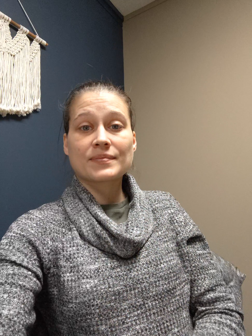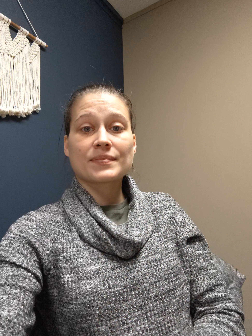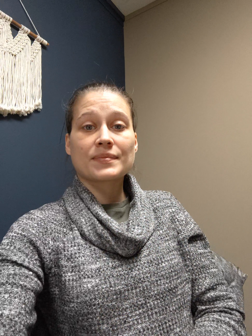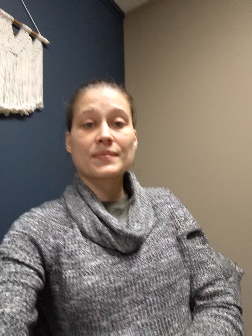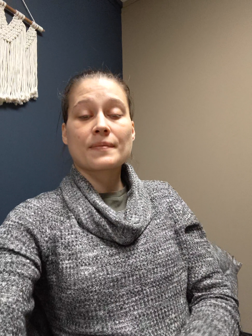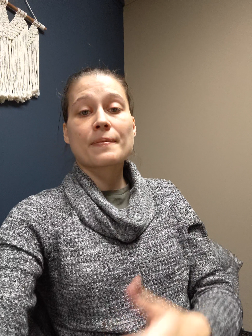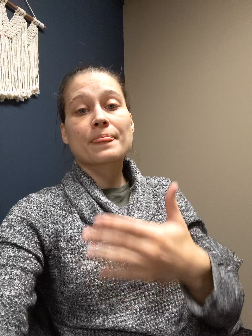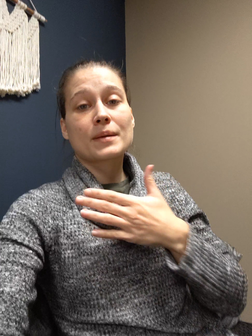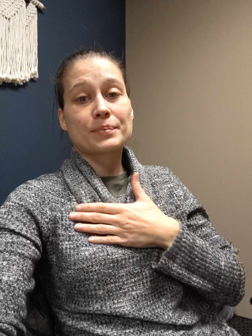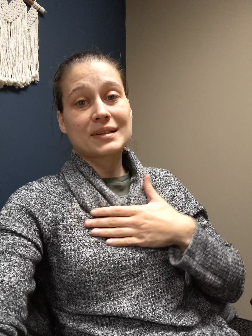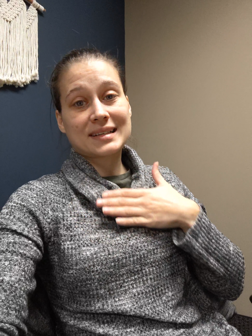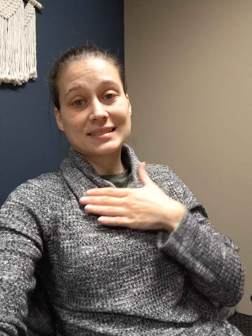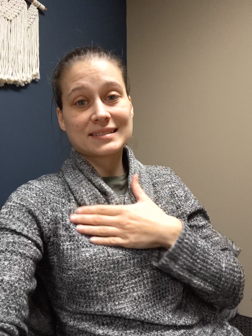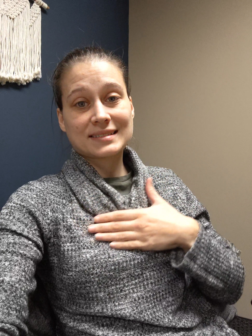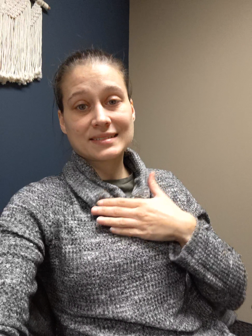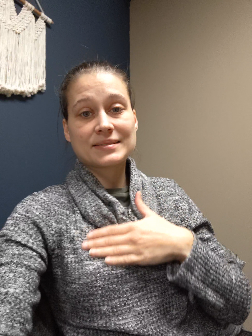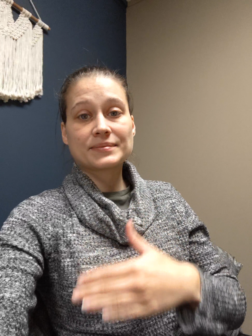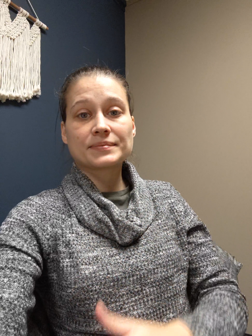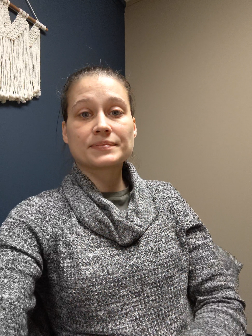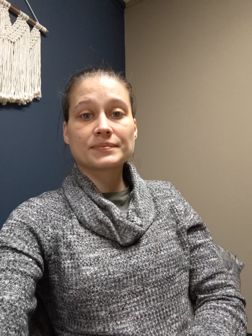please